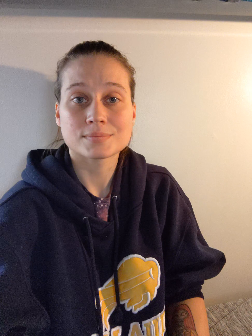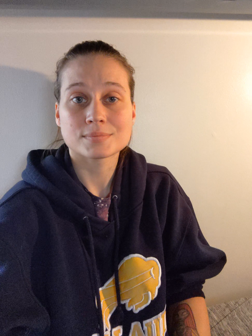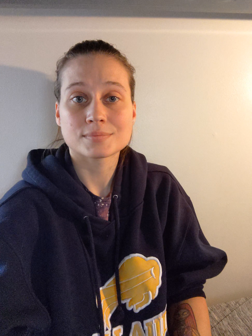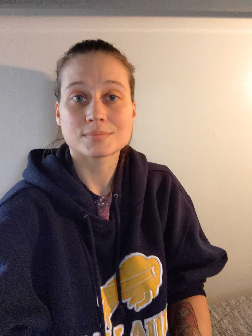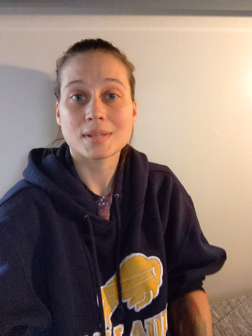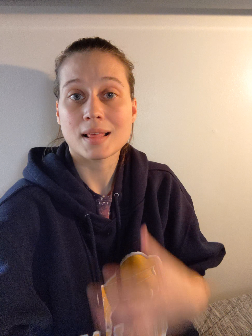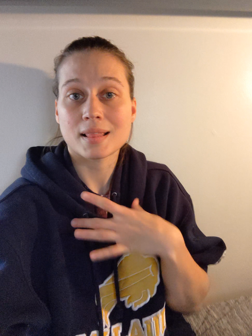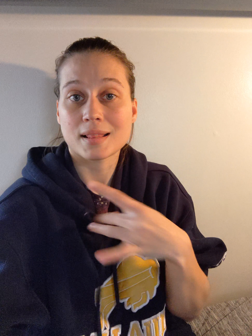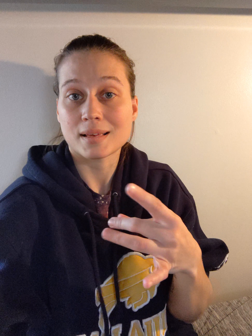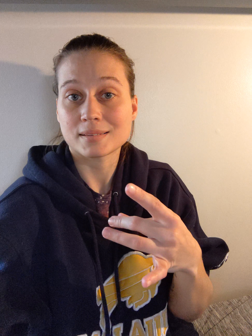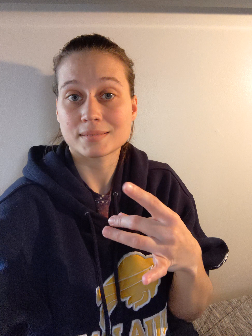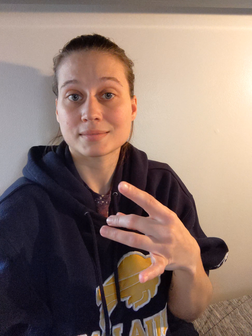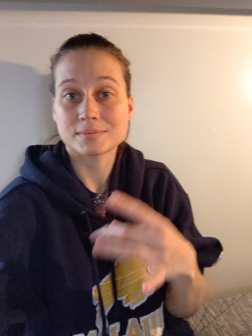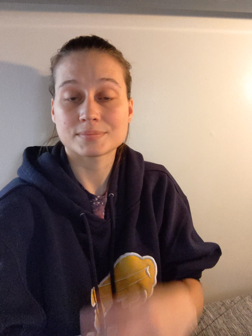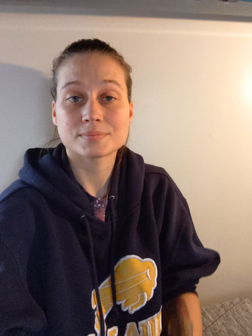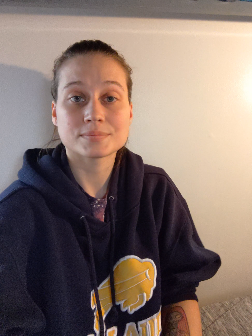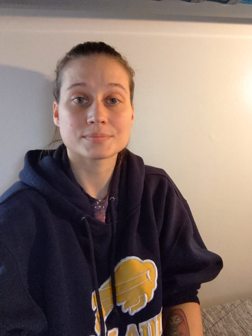like